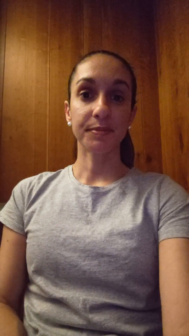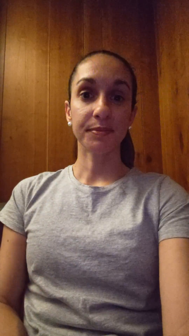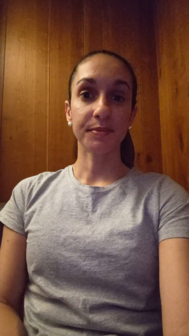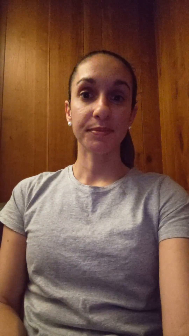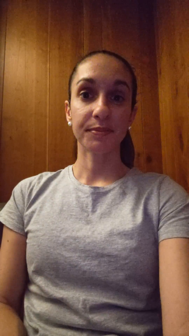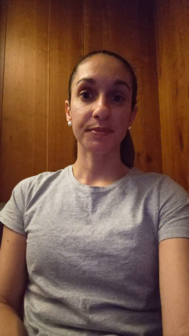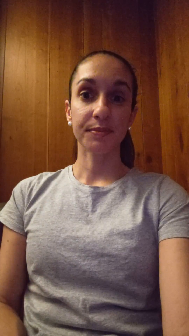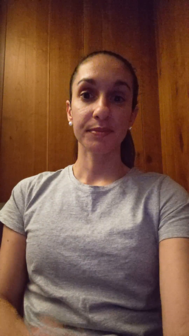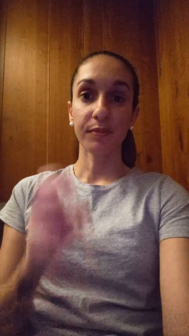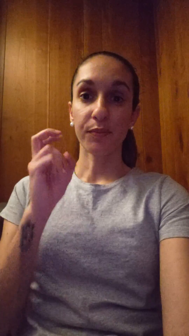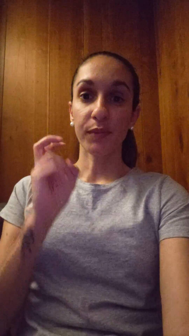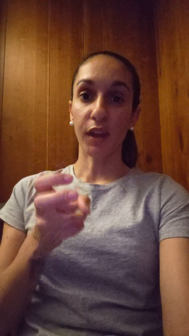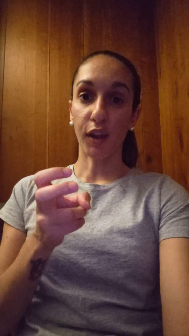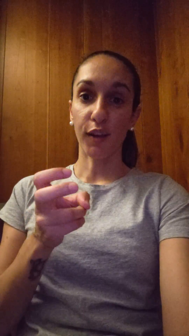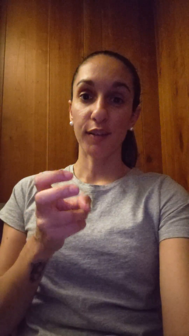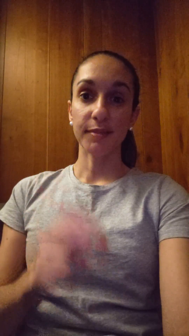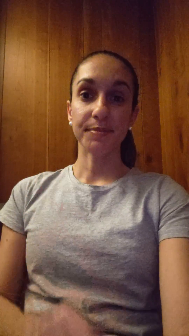hard